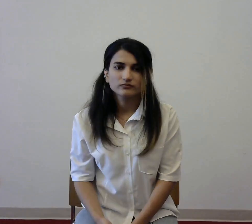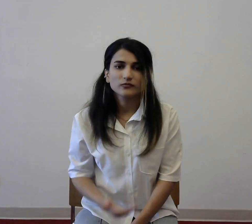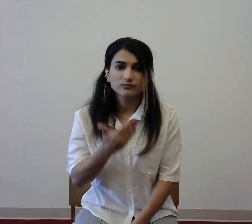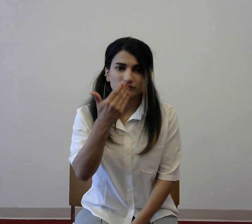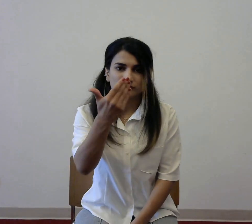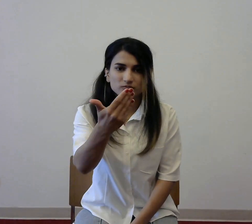siz